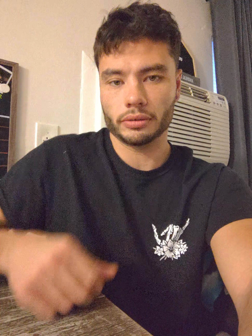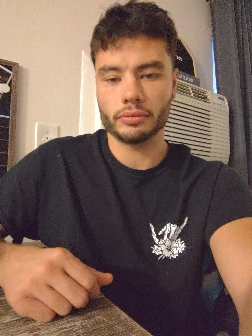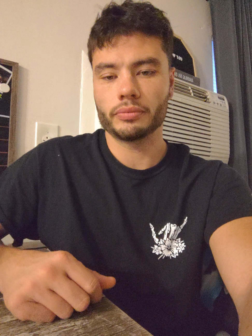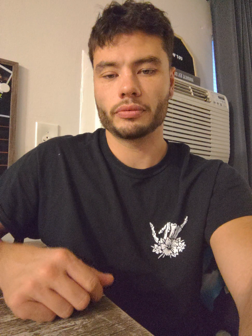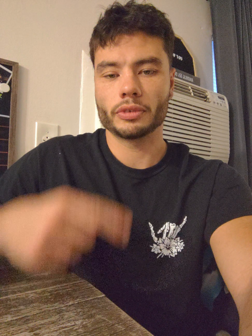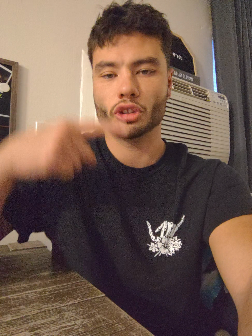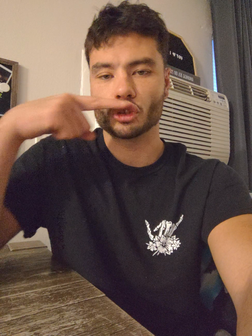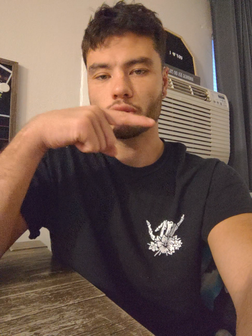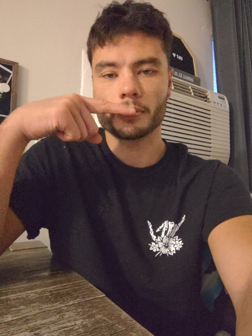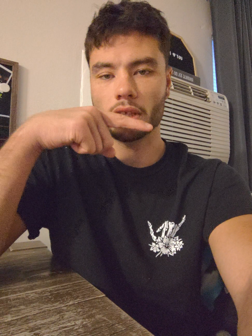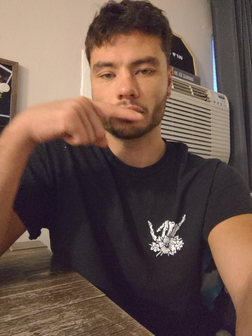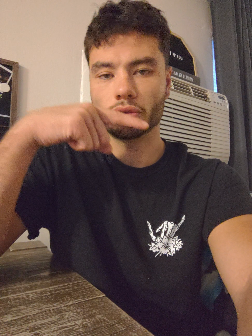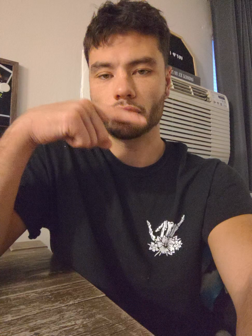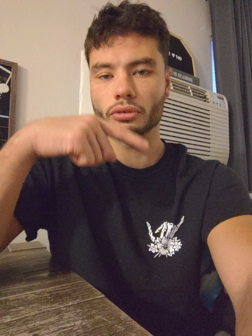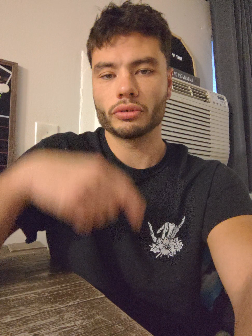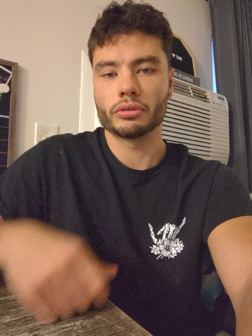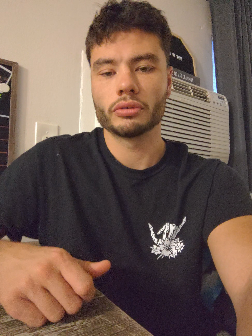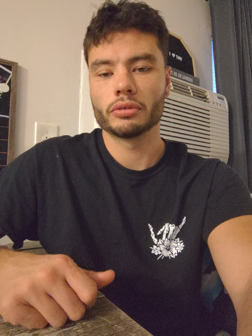toothbrush